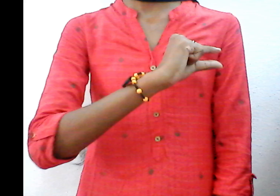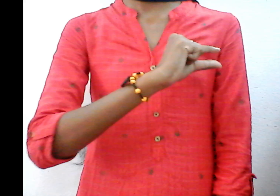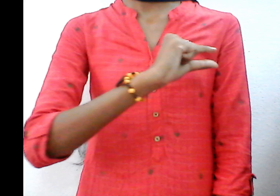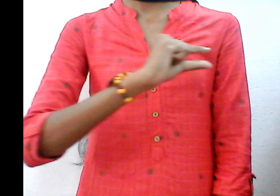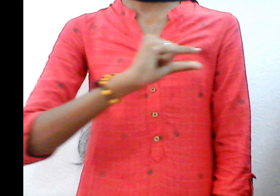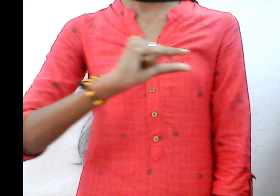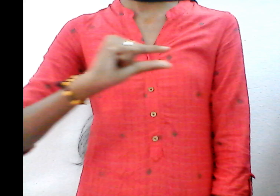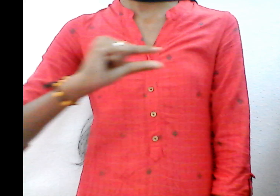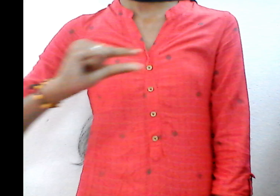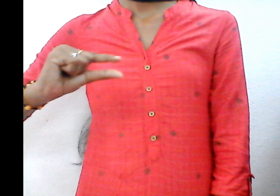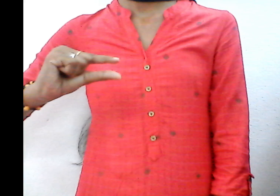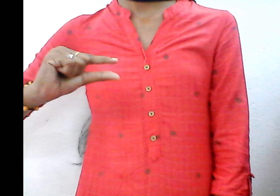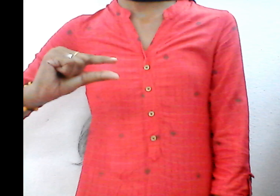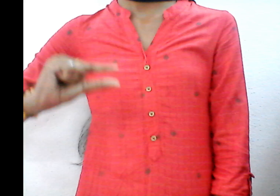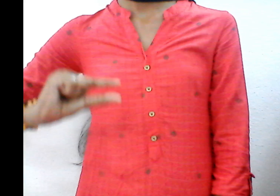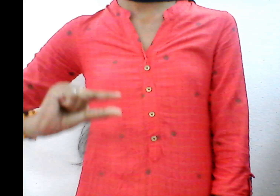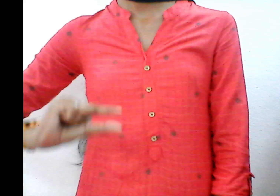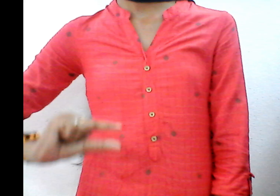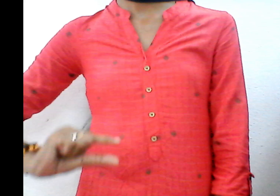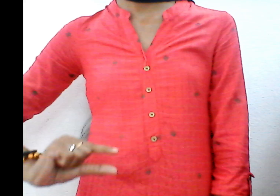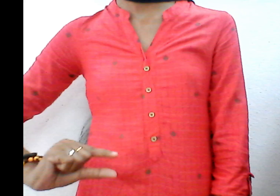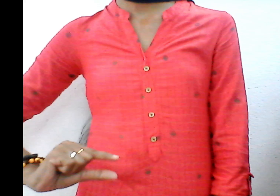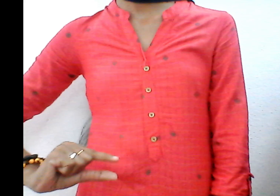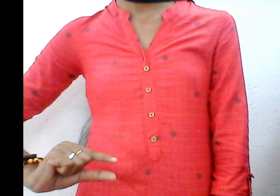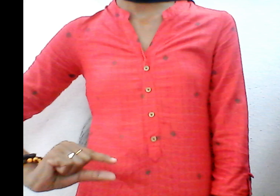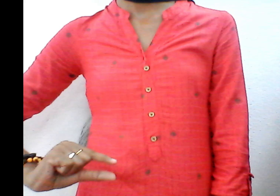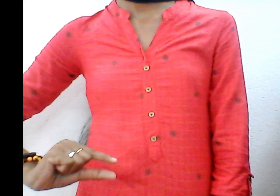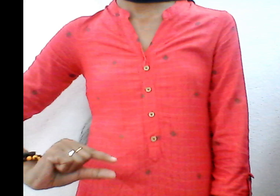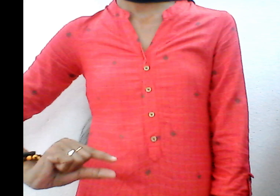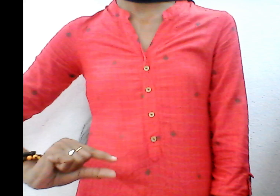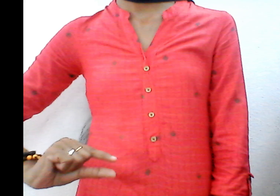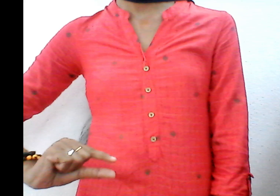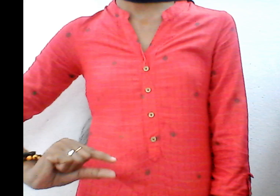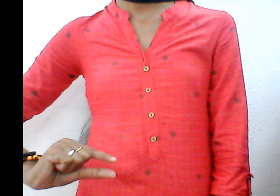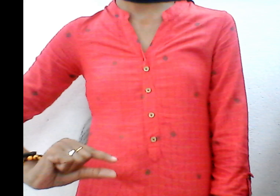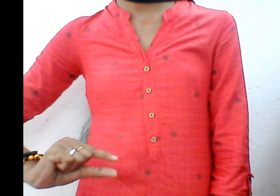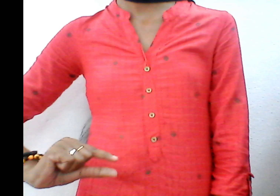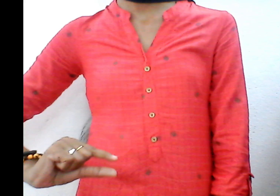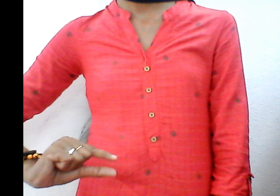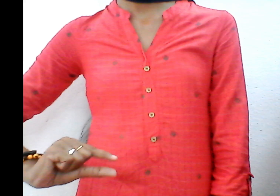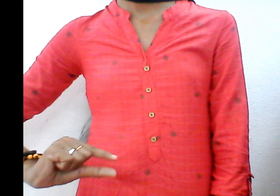ഊ